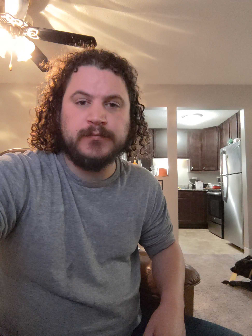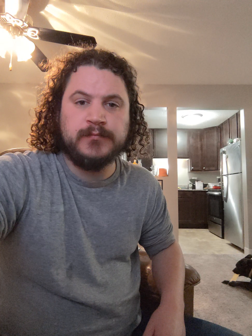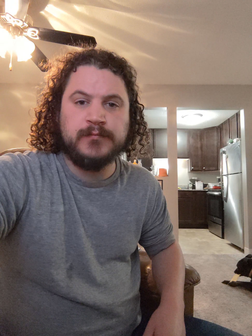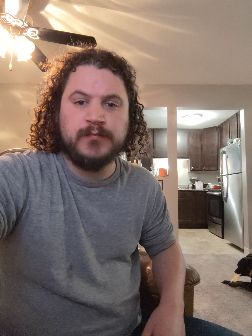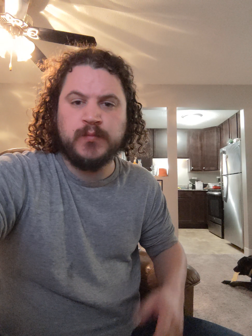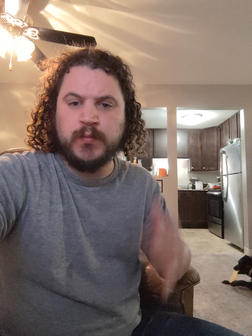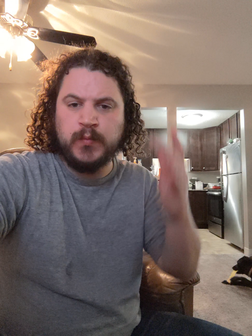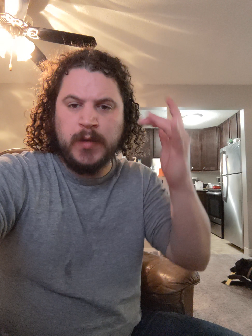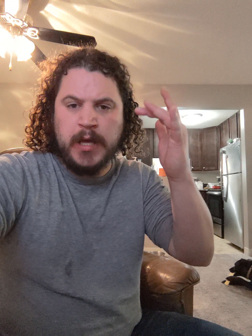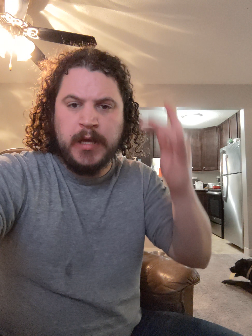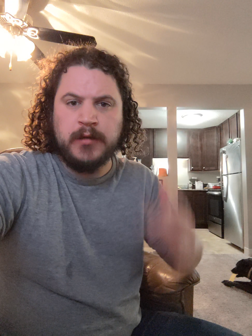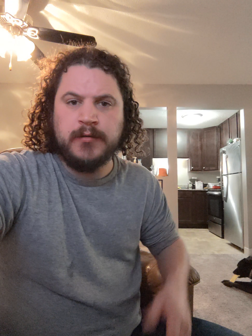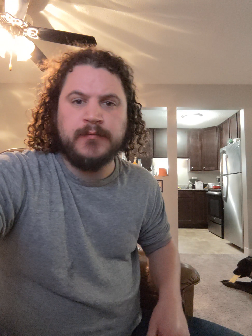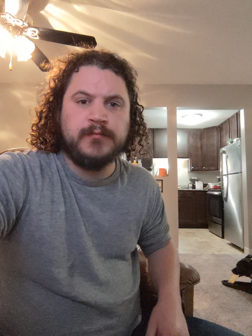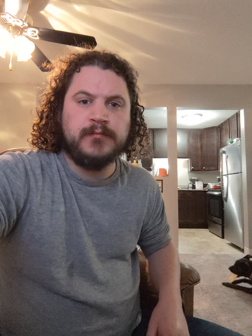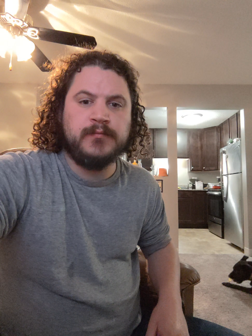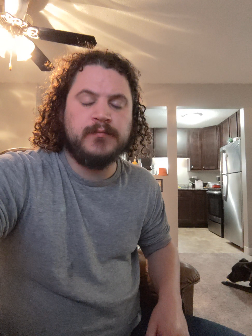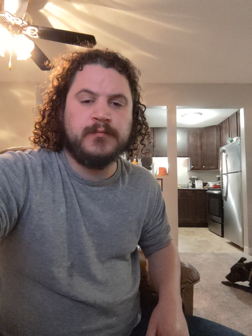why